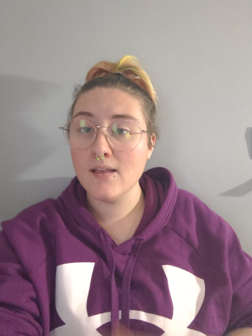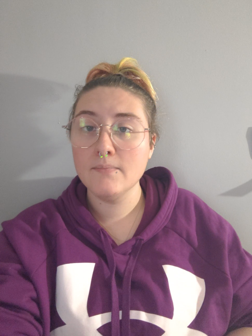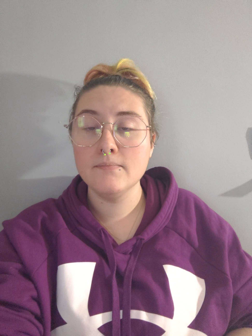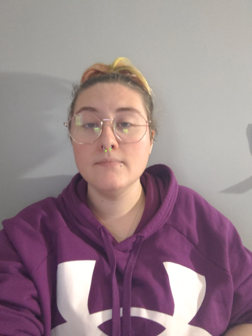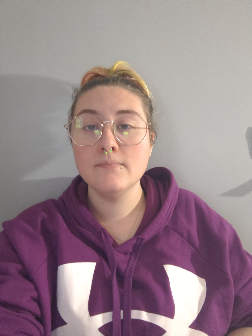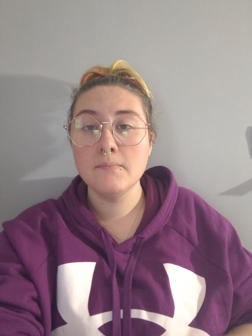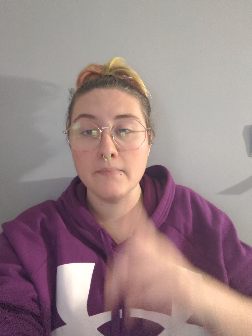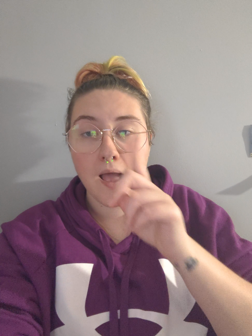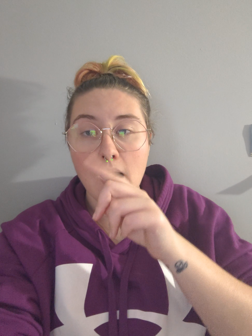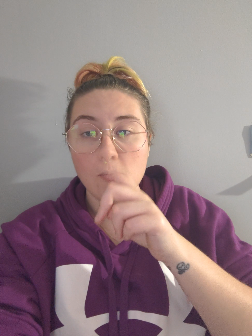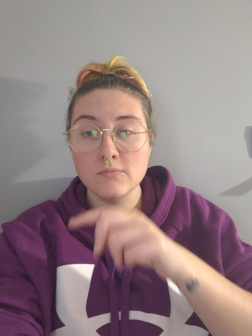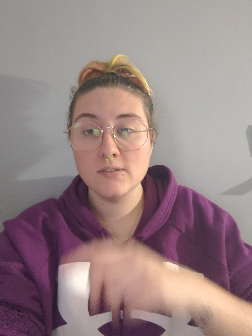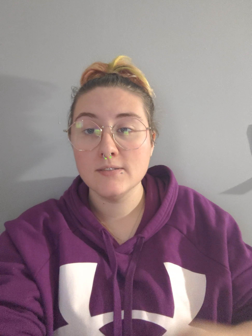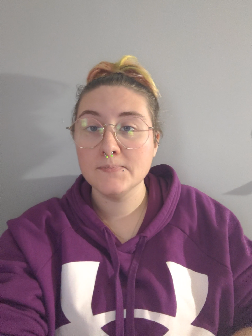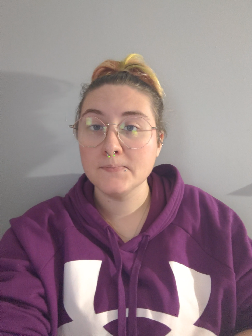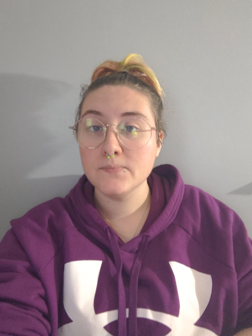mouse